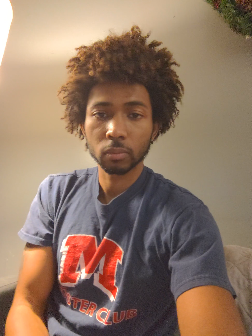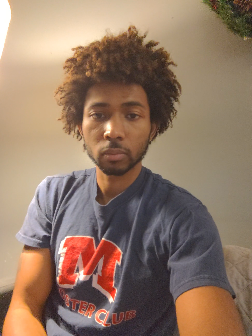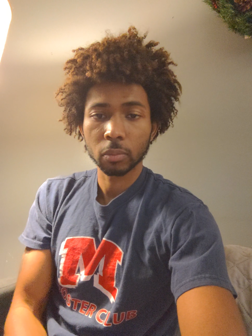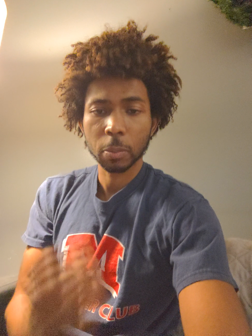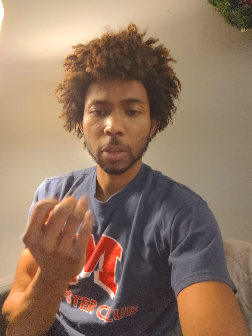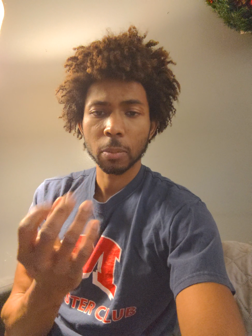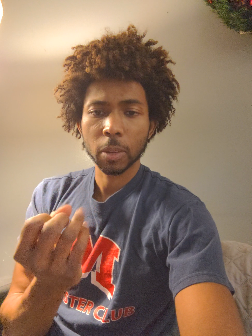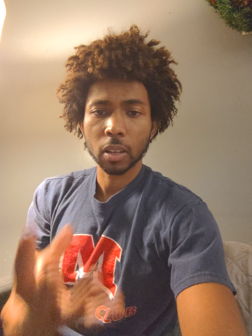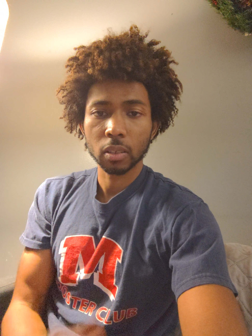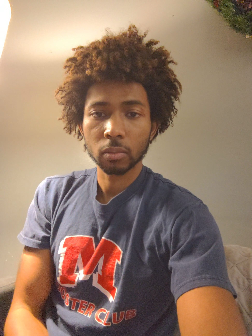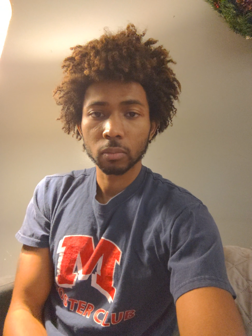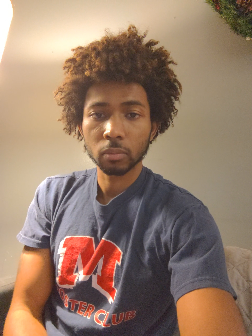many